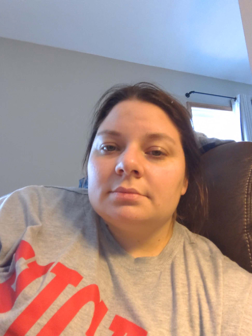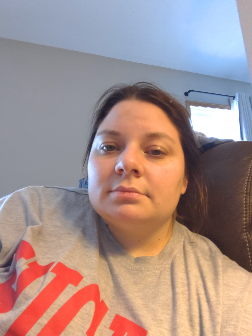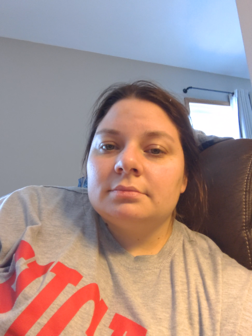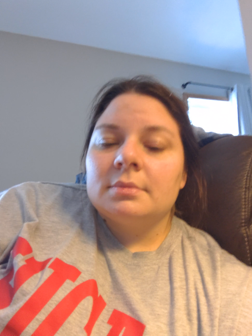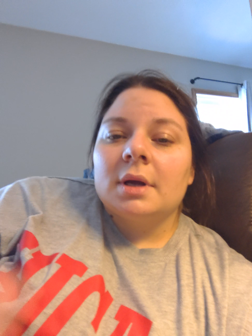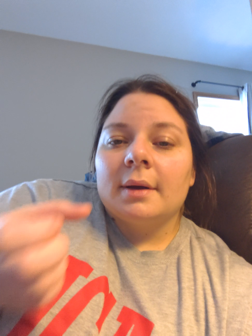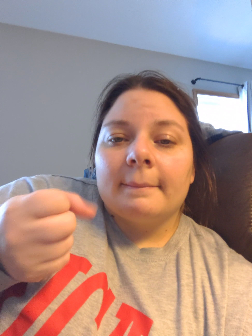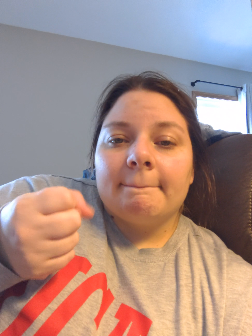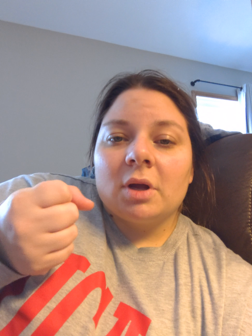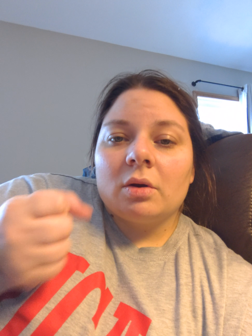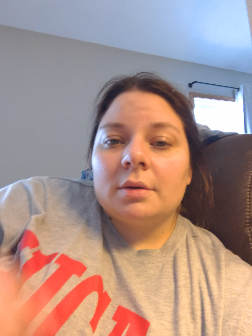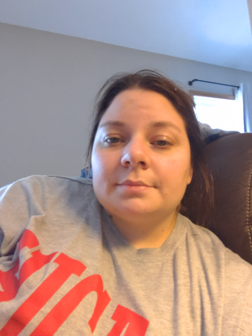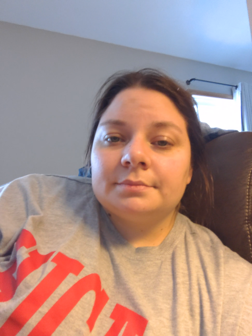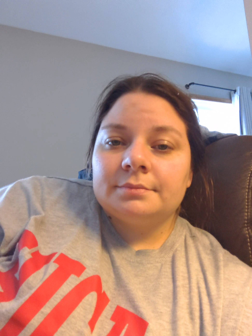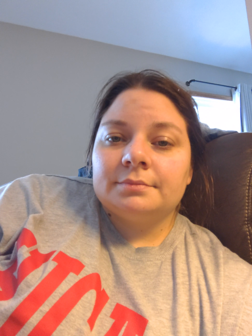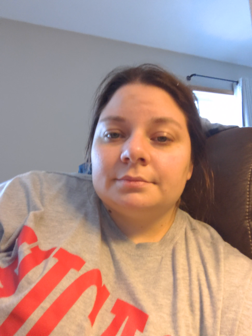milk